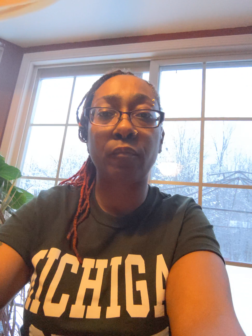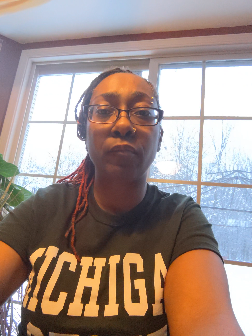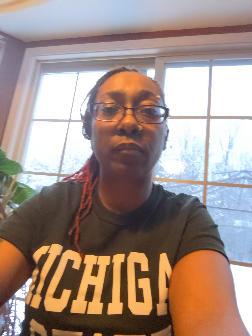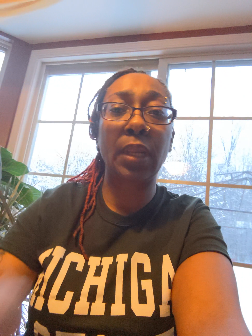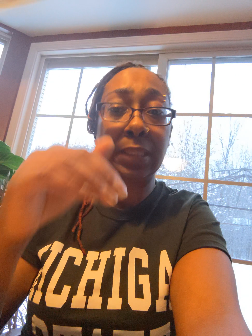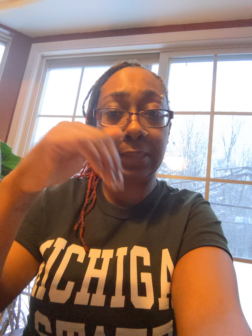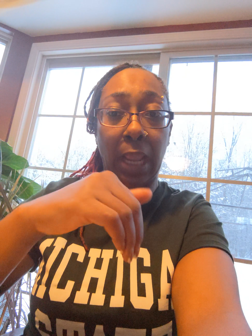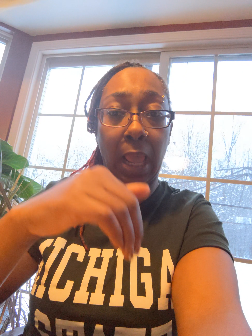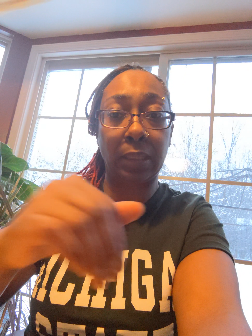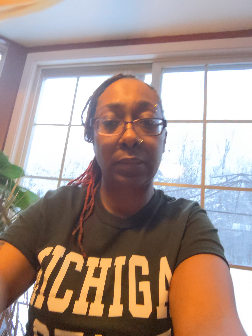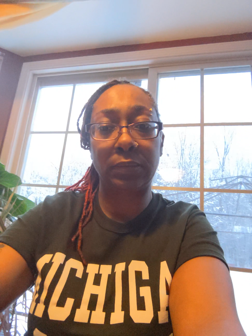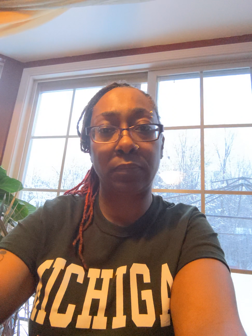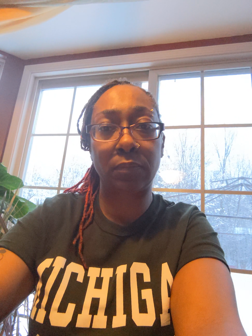night